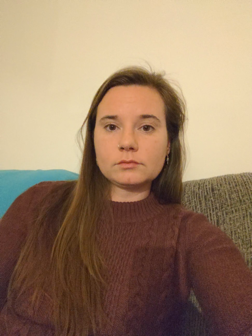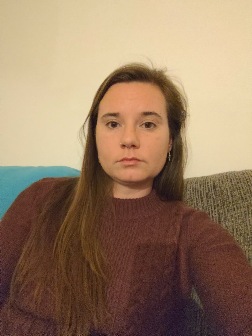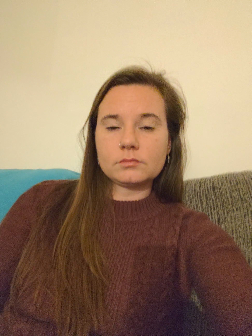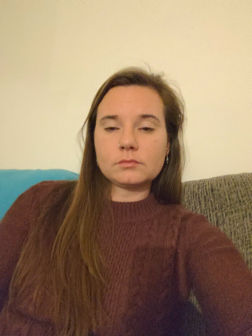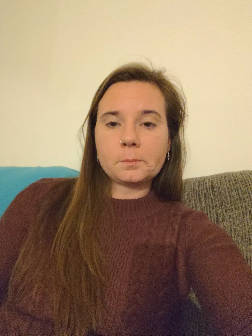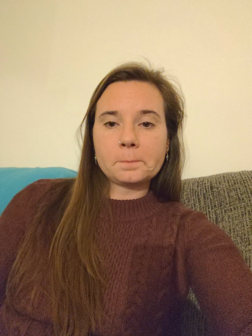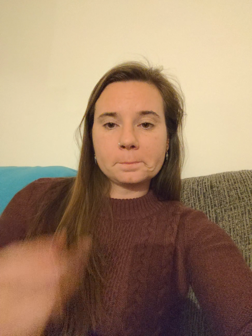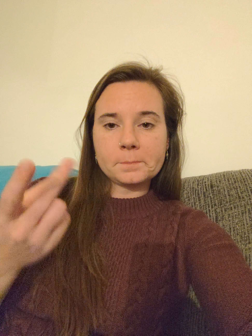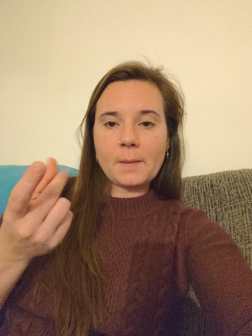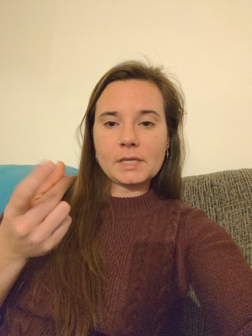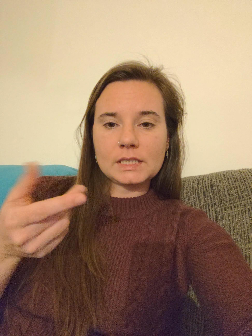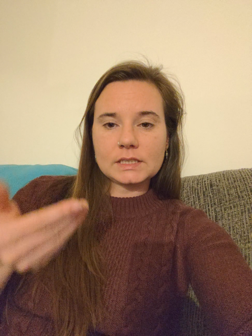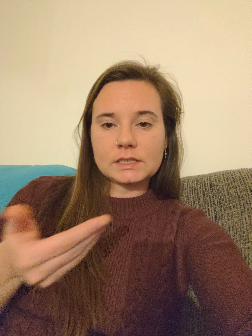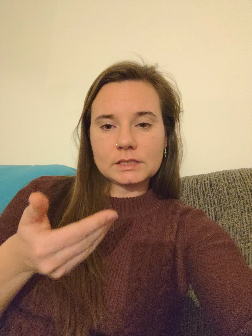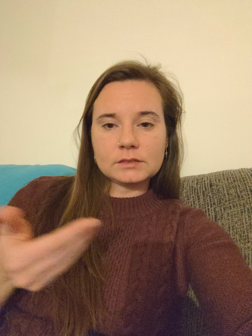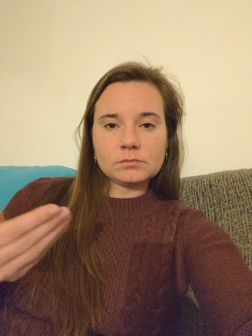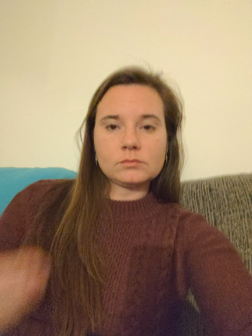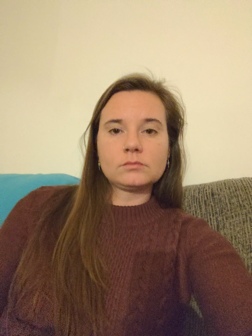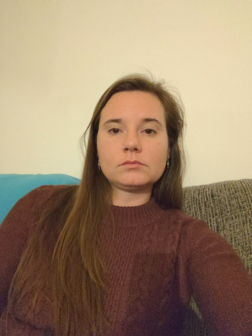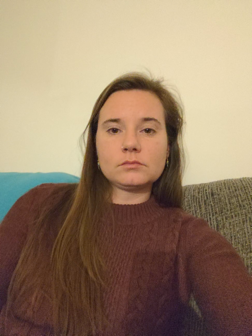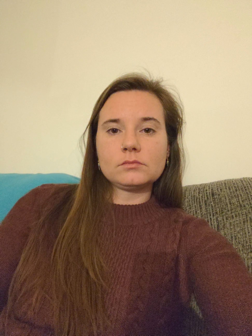puppy